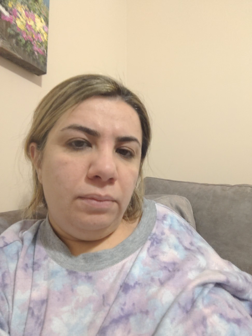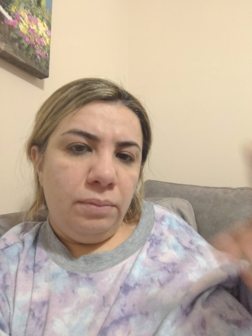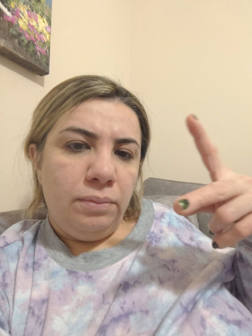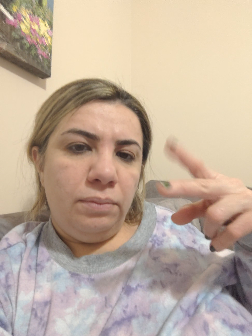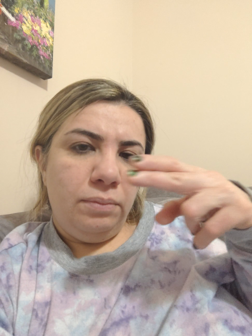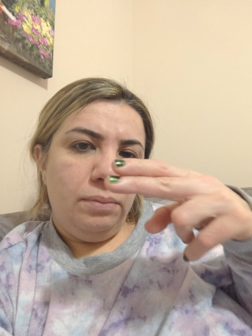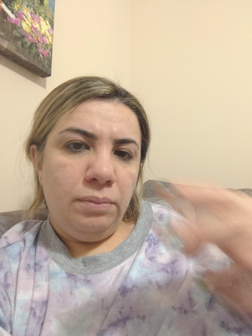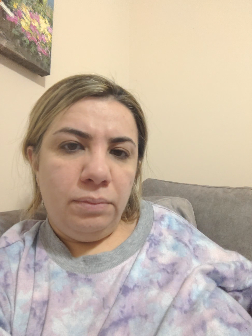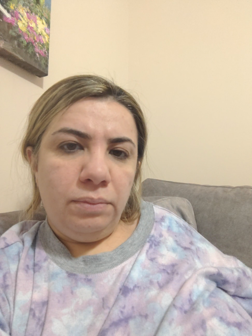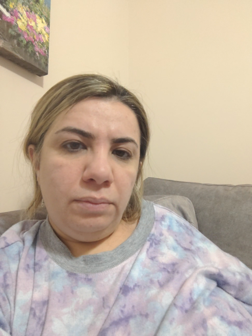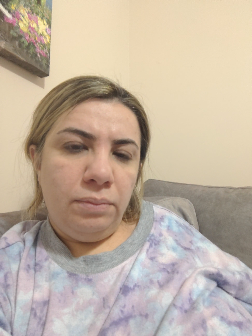scissors